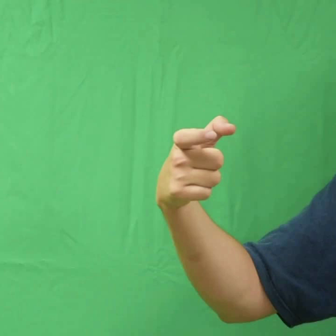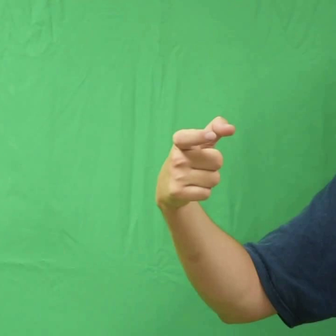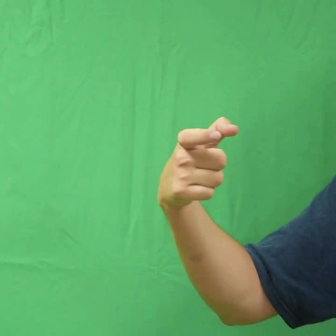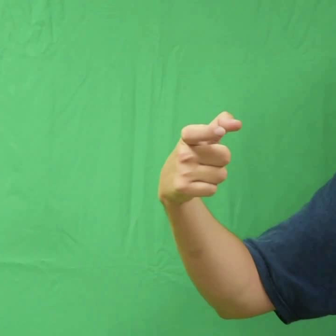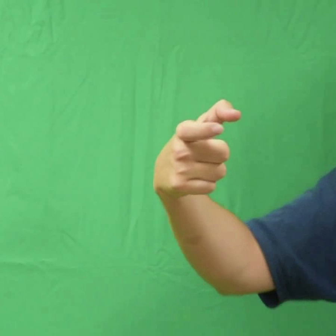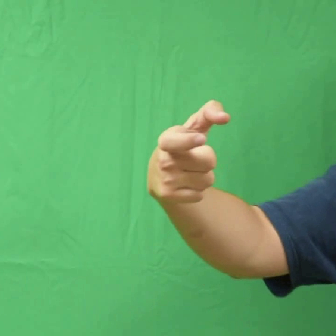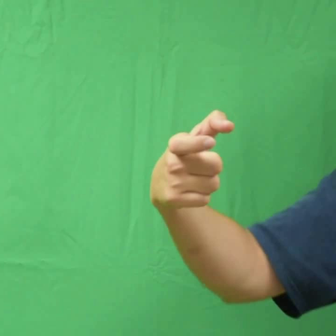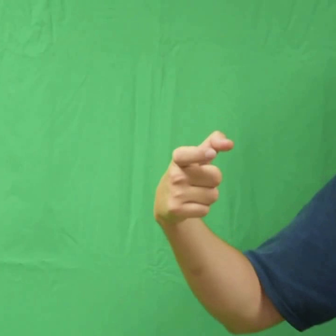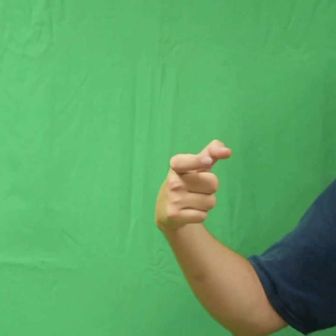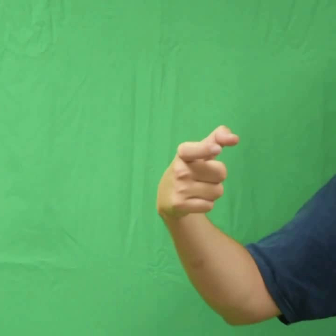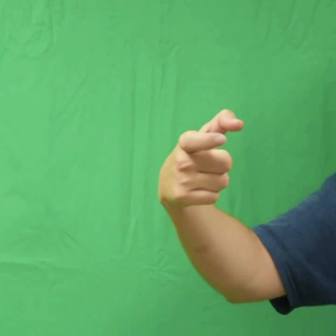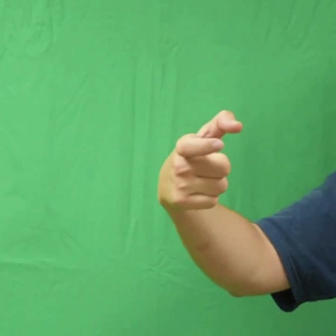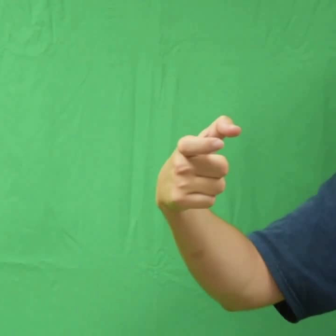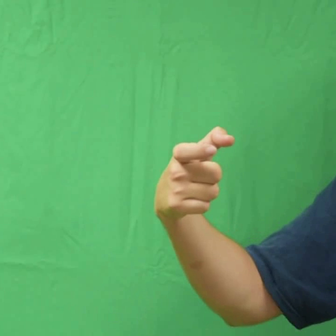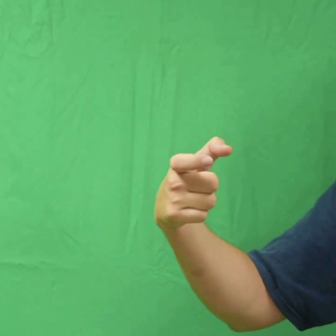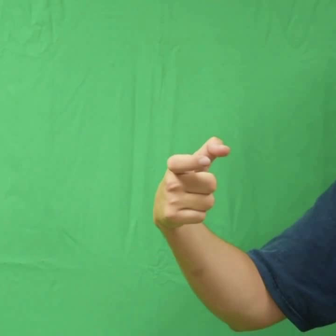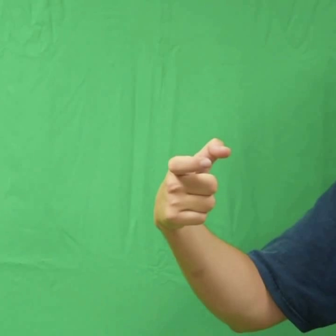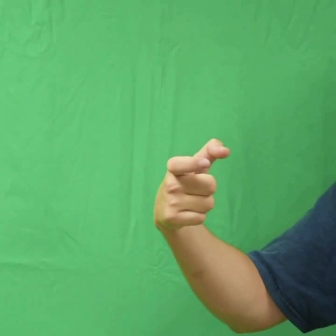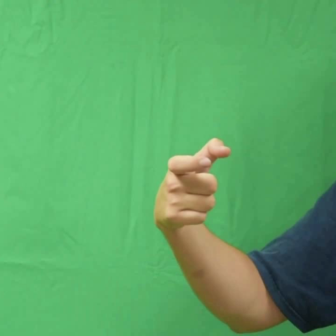X